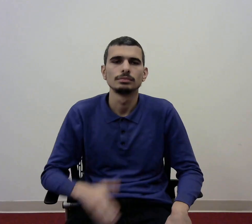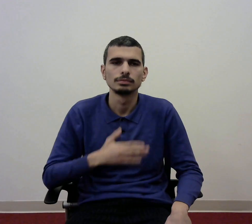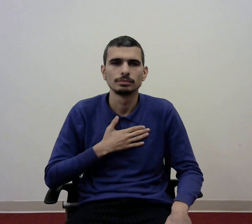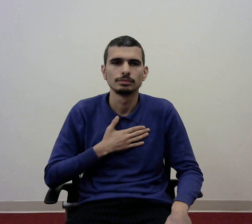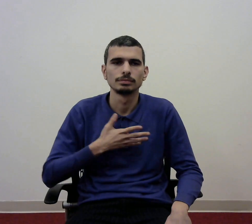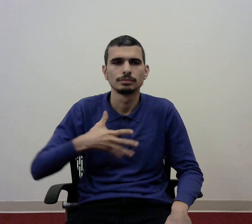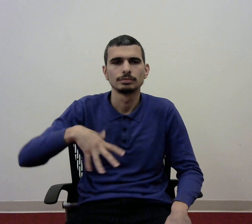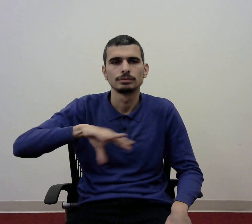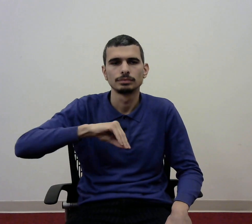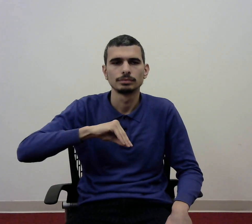biz